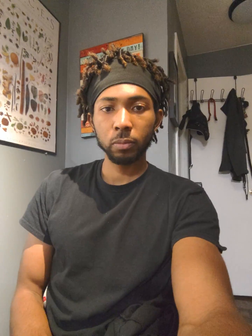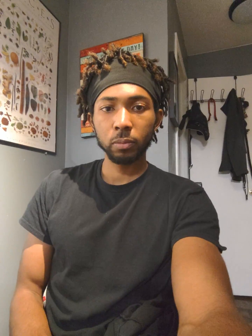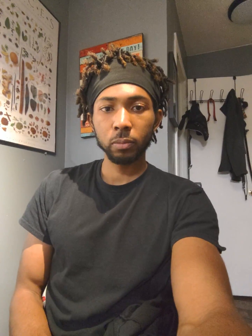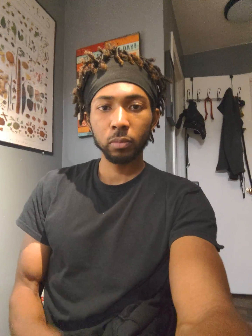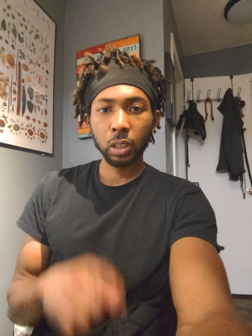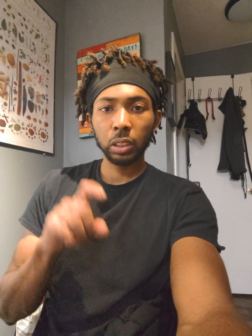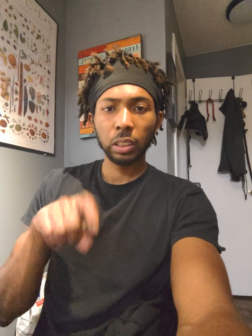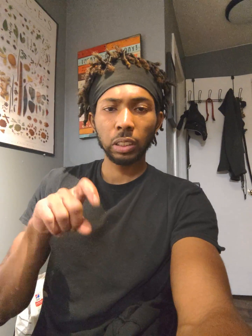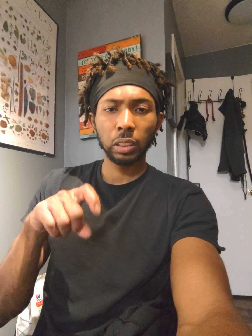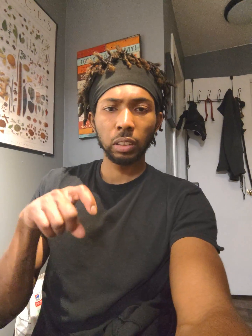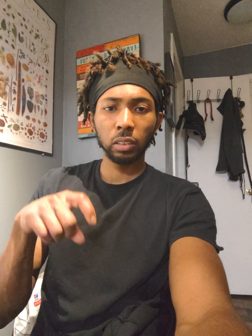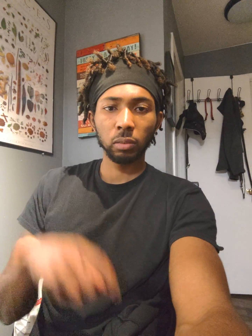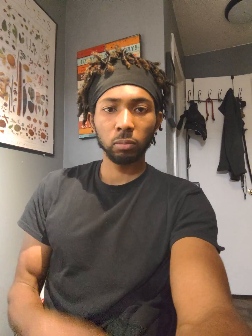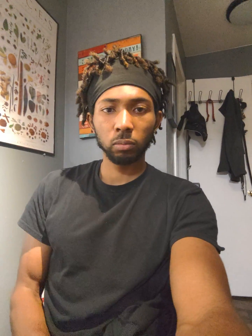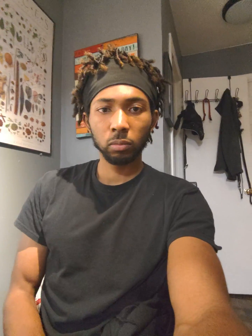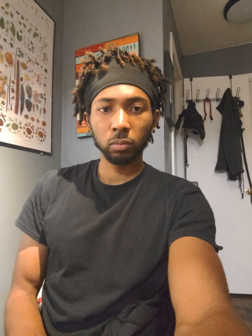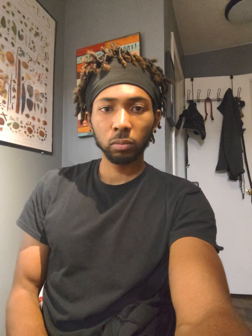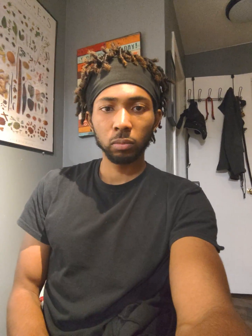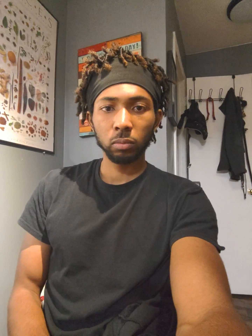need